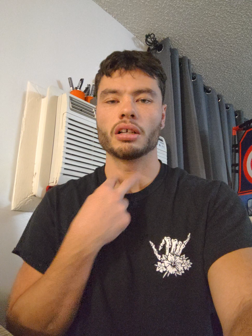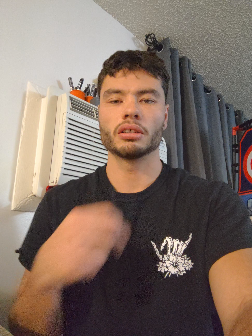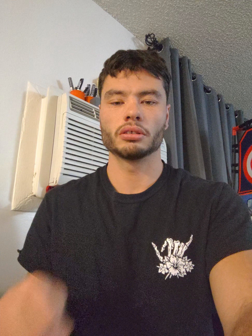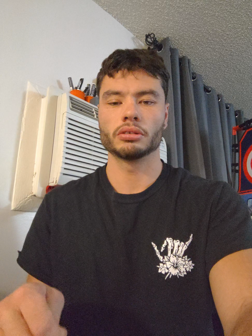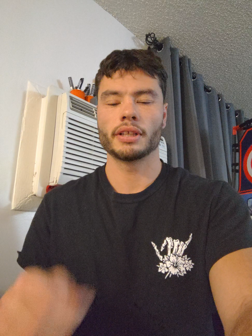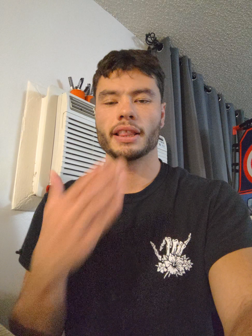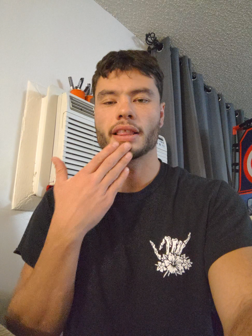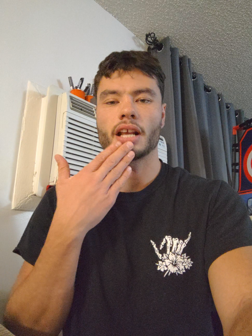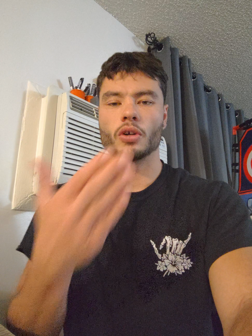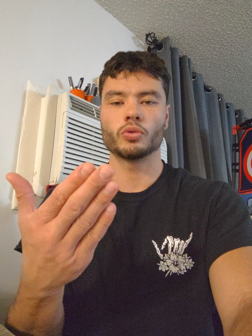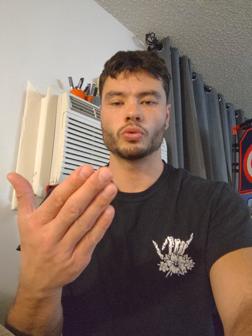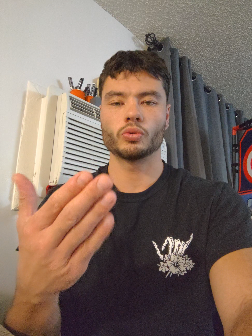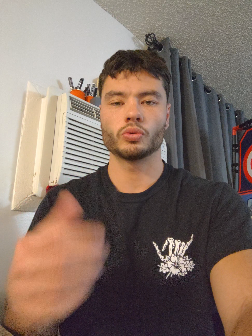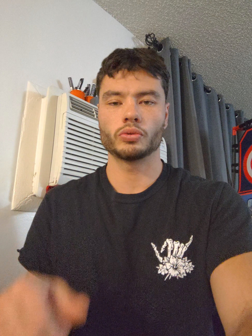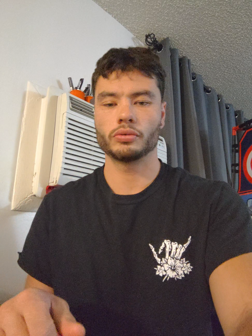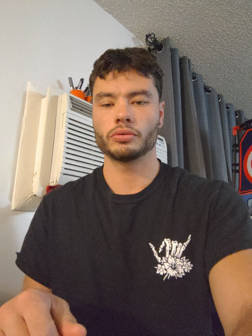thank you